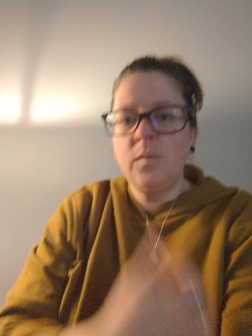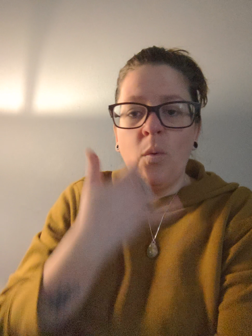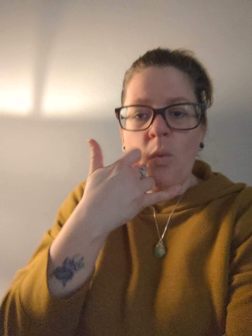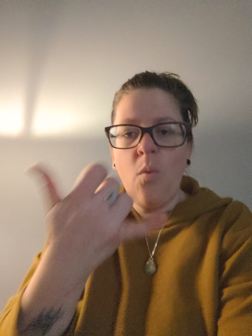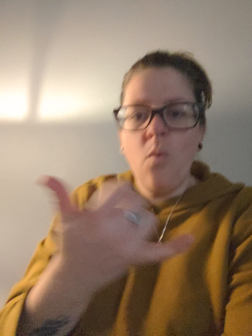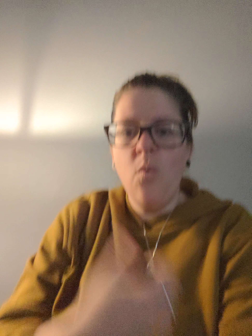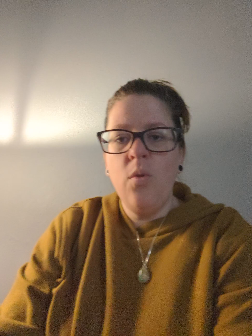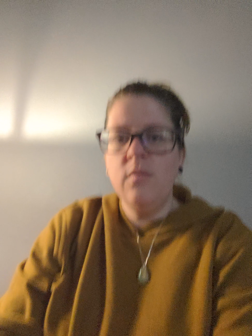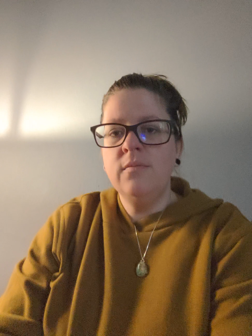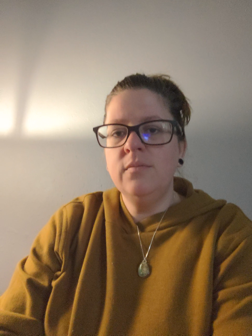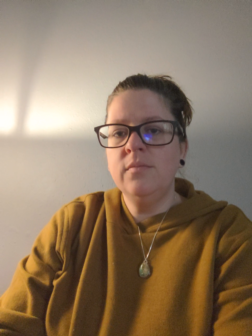call on the phone